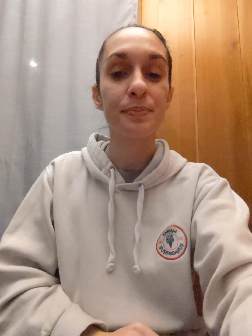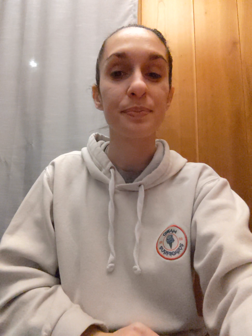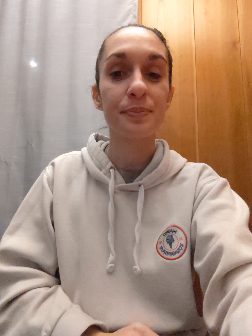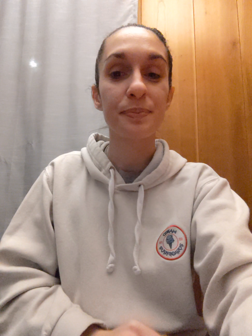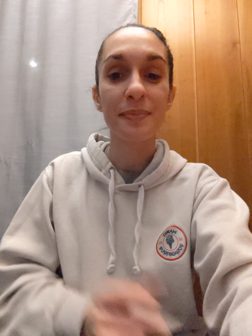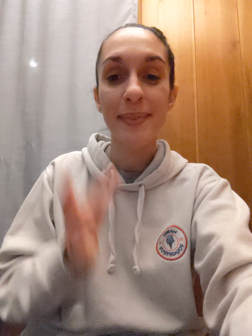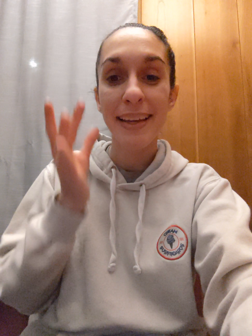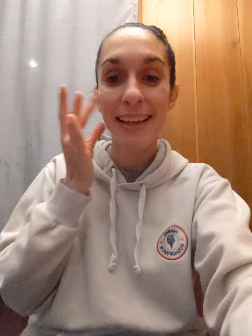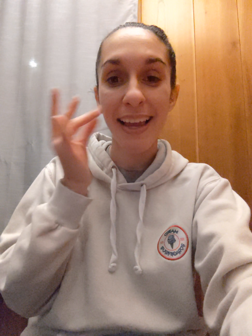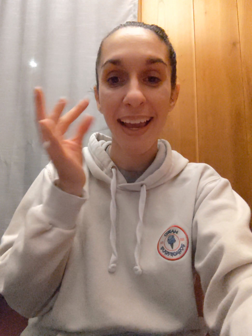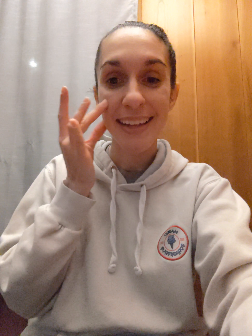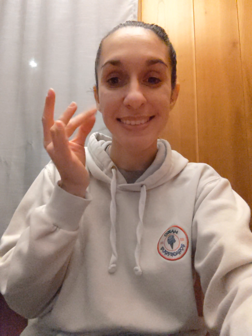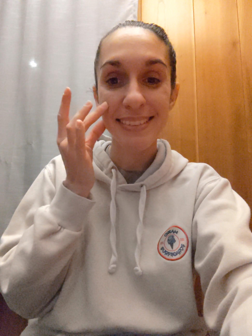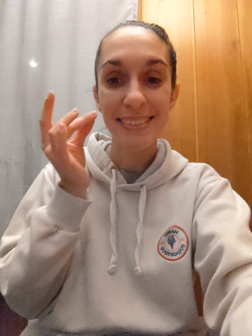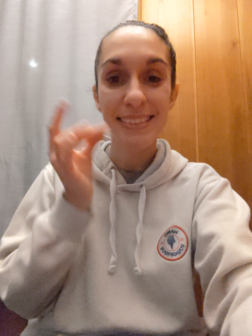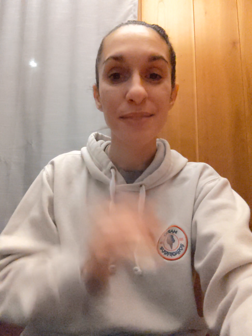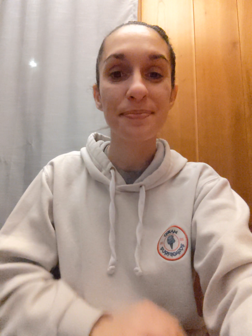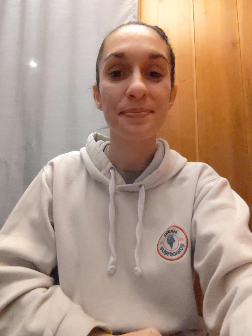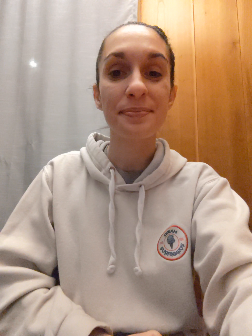cat